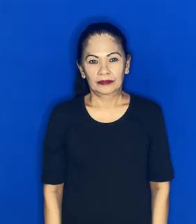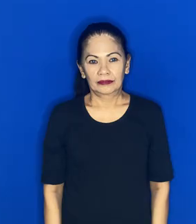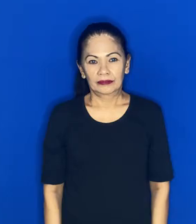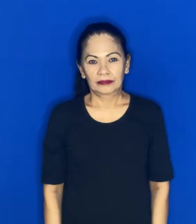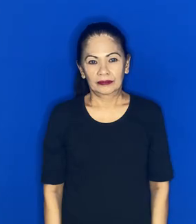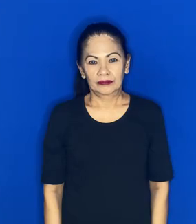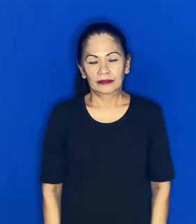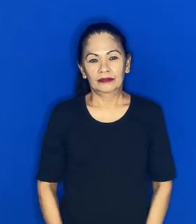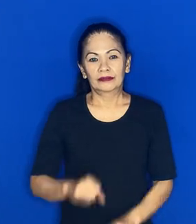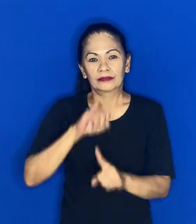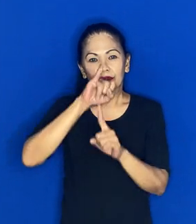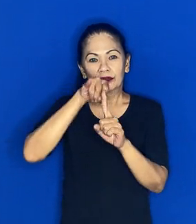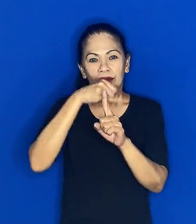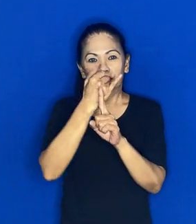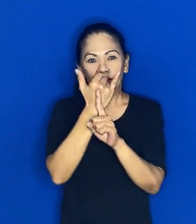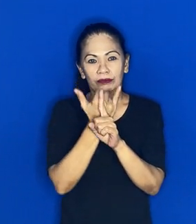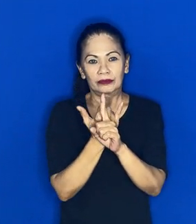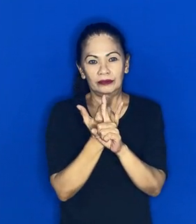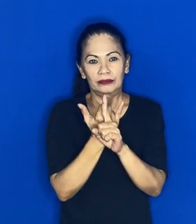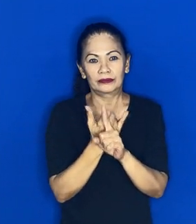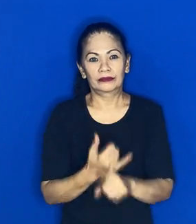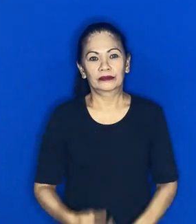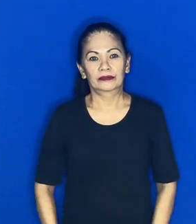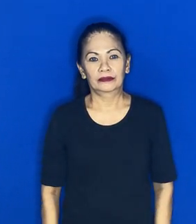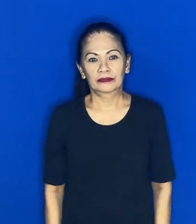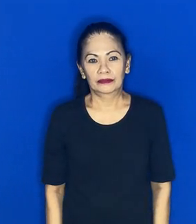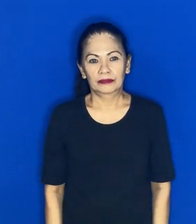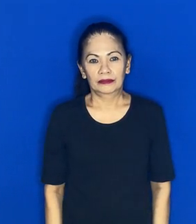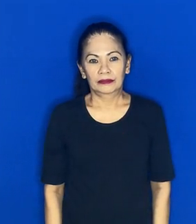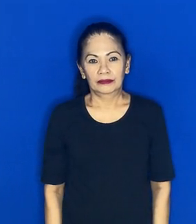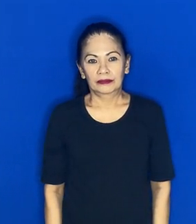july